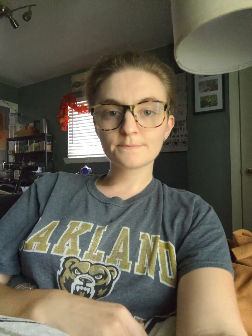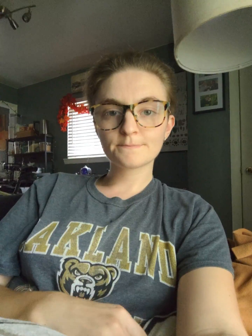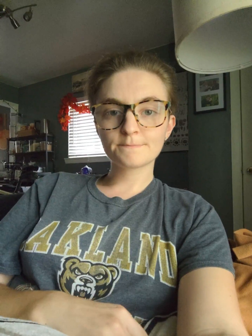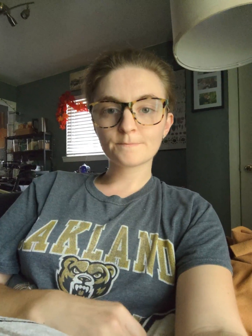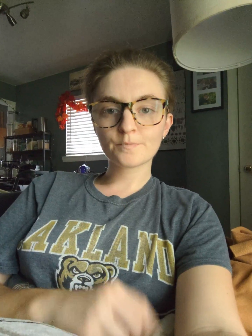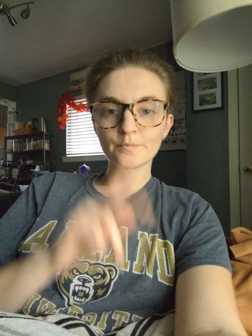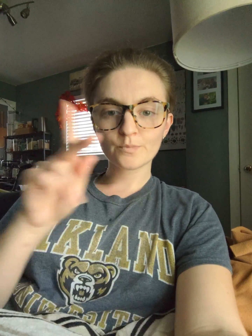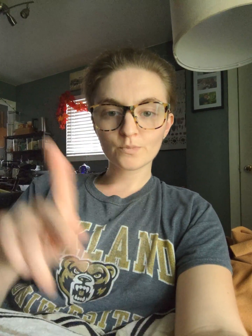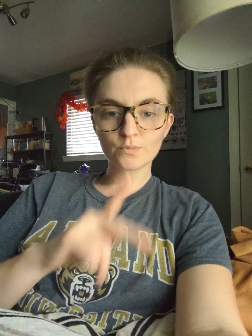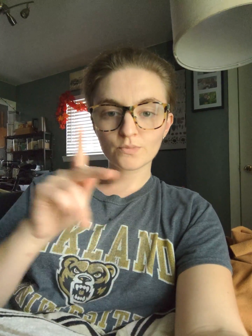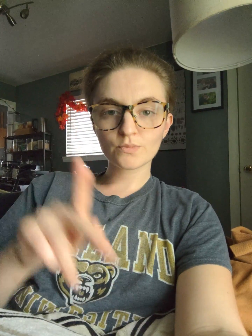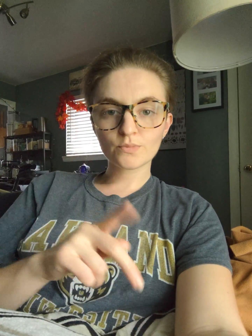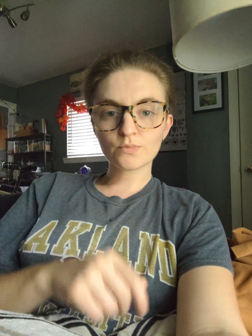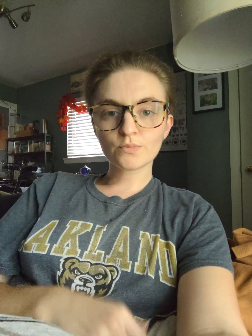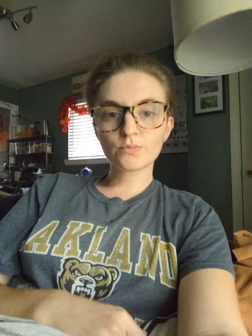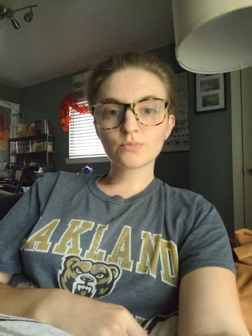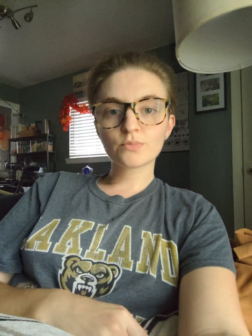people